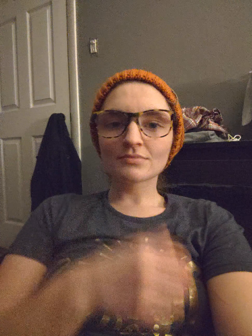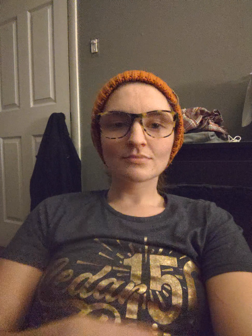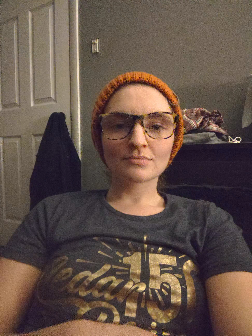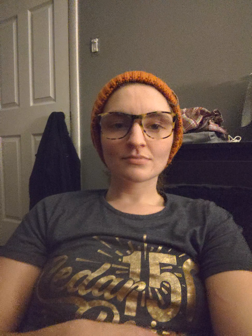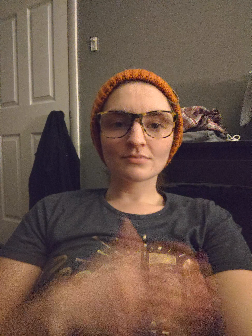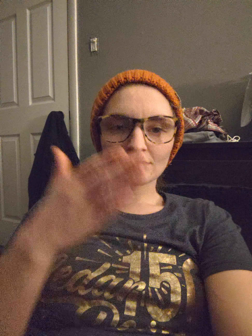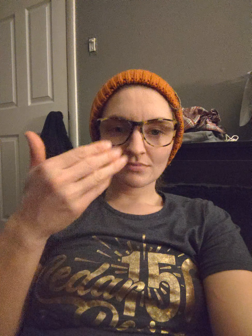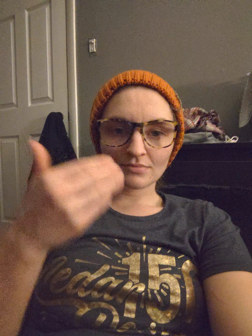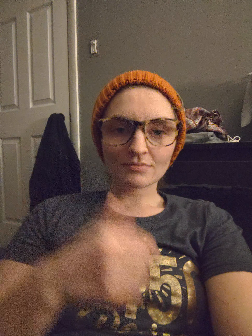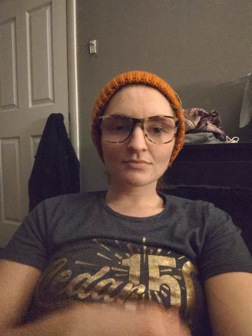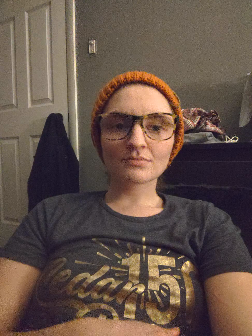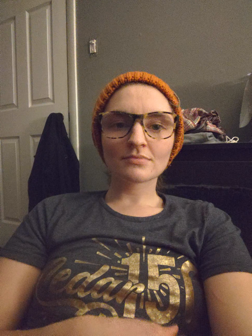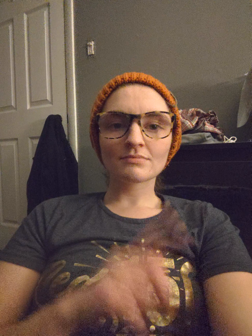flag